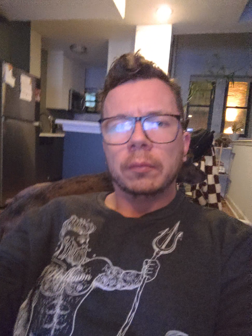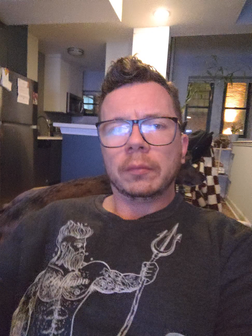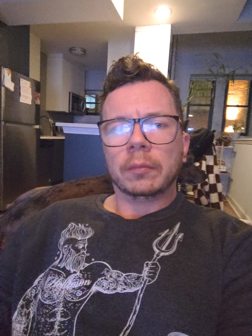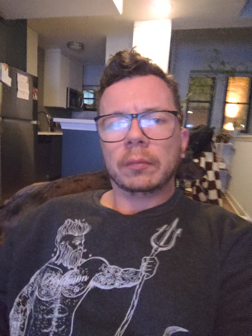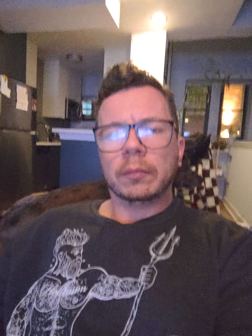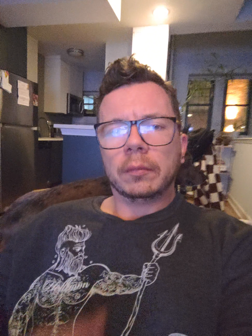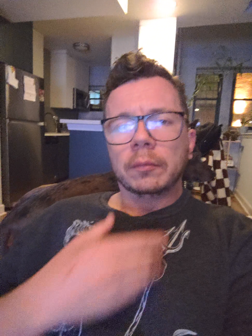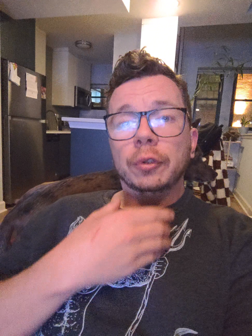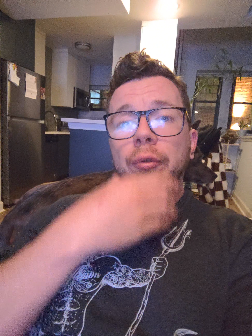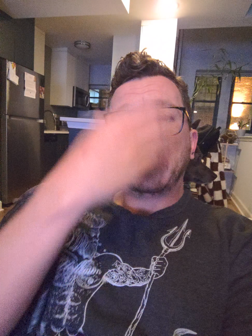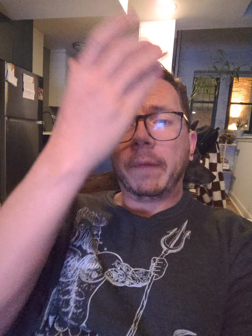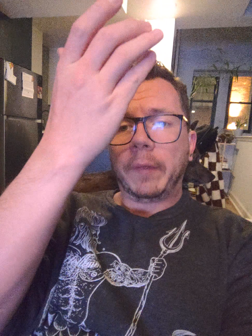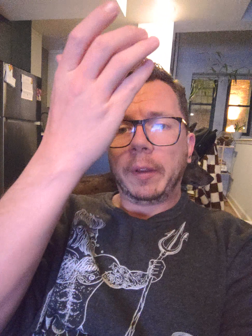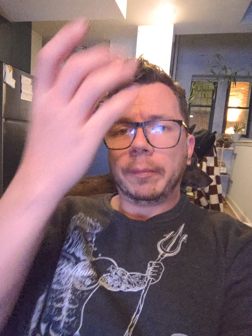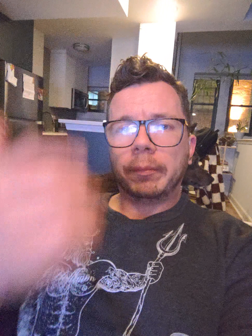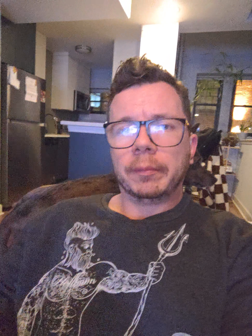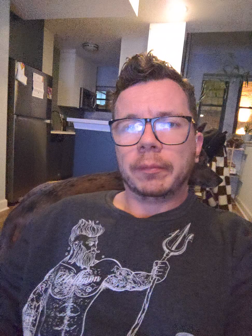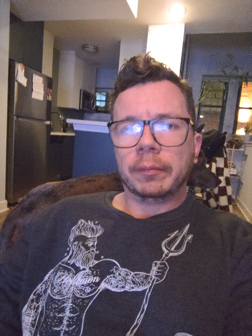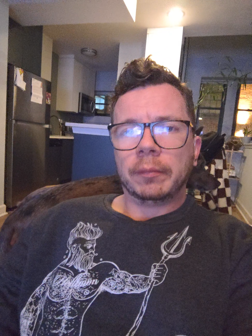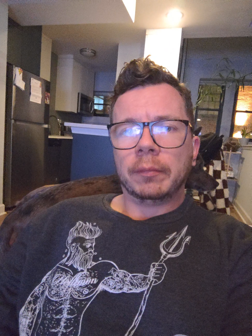giraffe